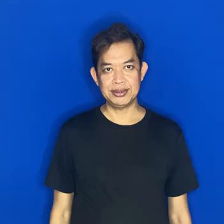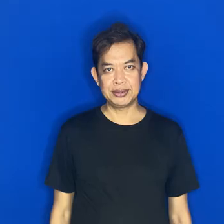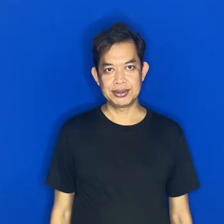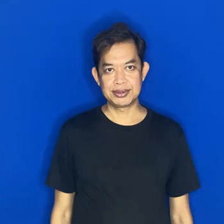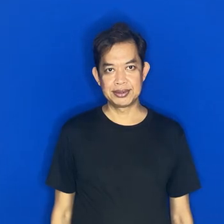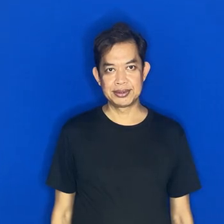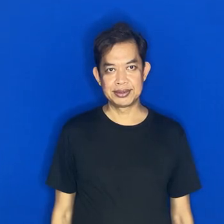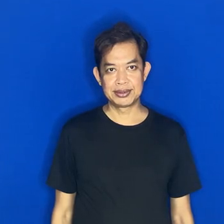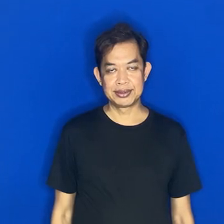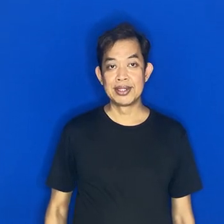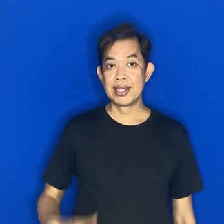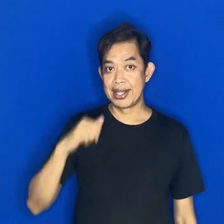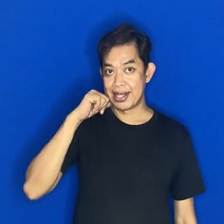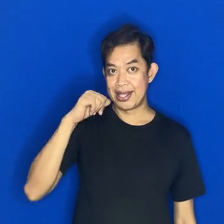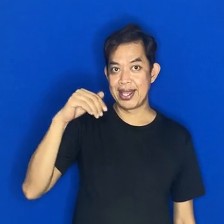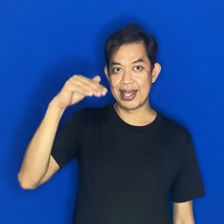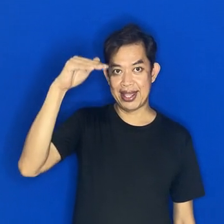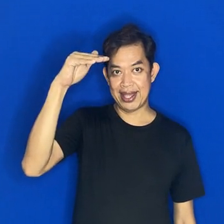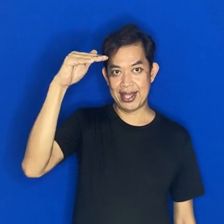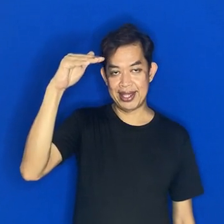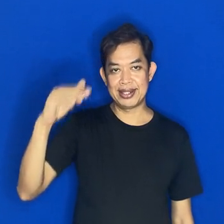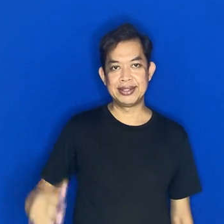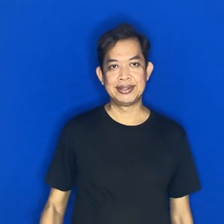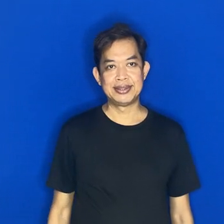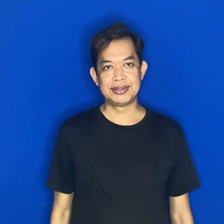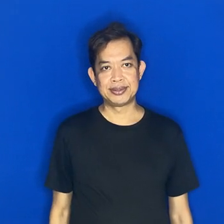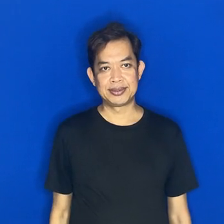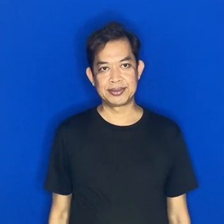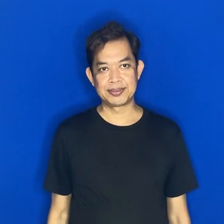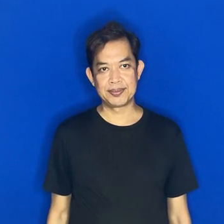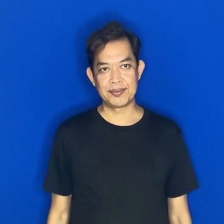woman